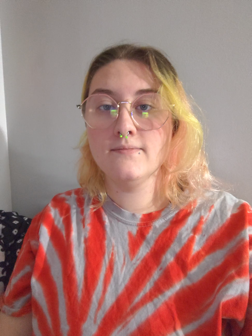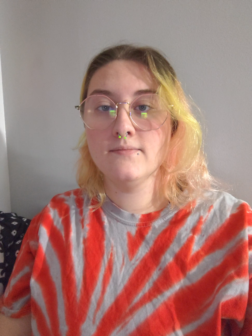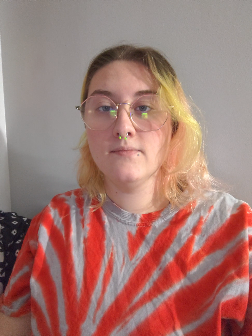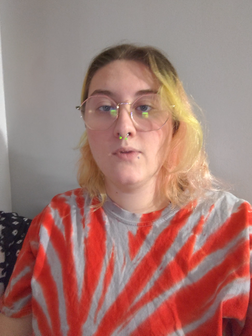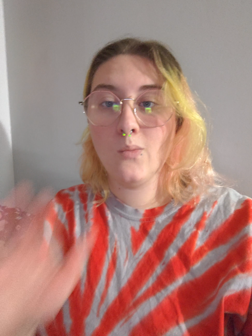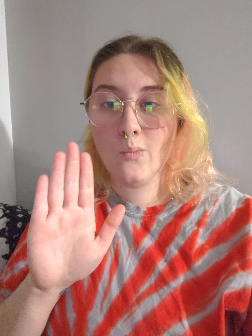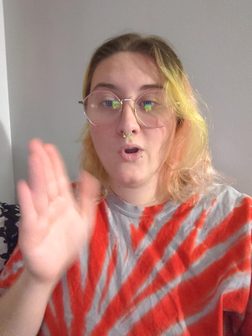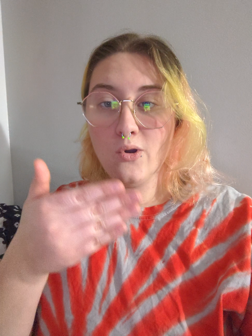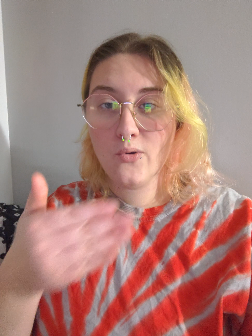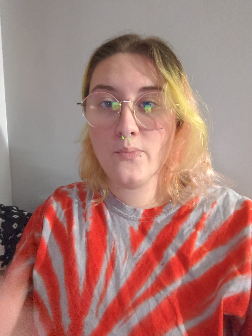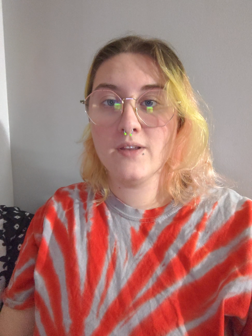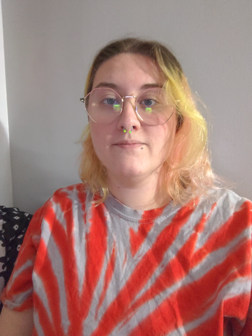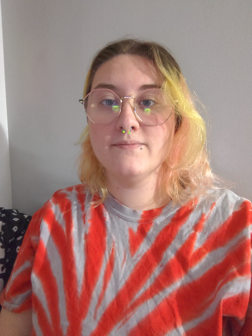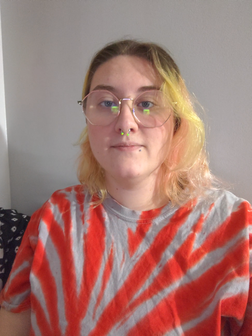room